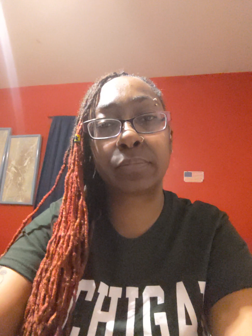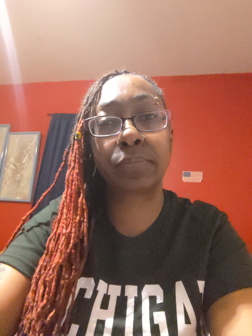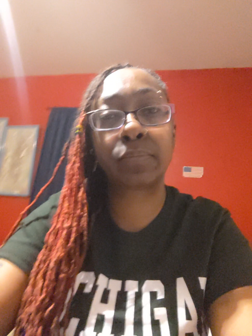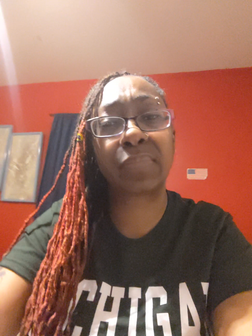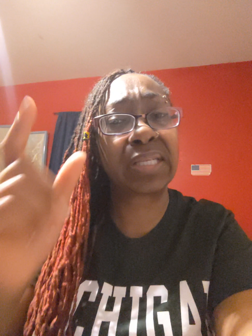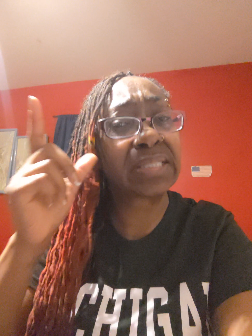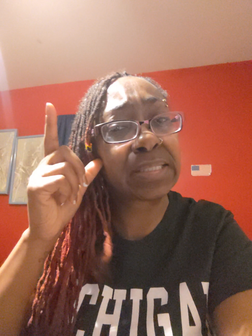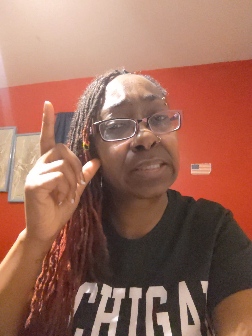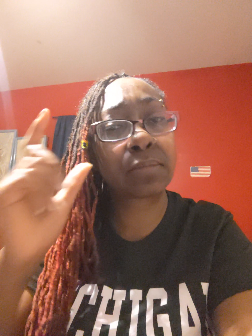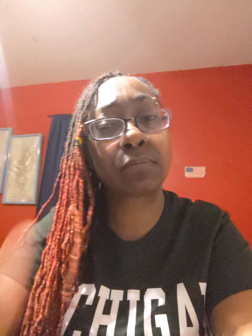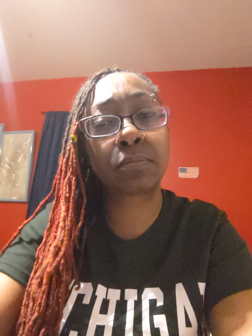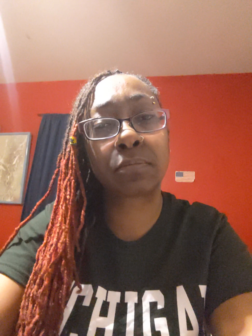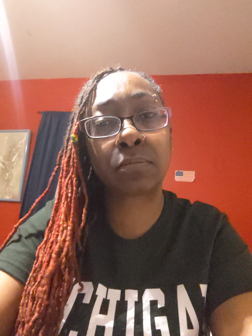listen